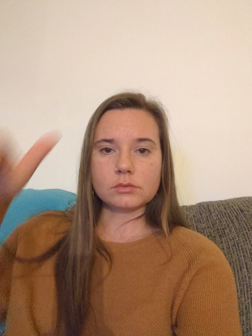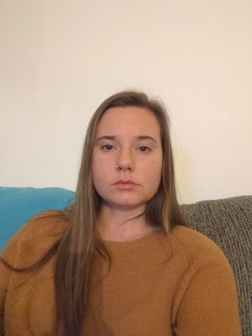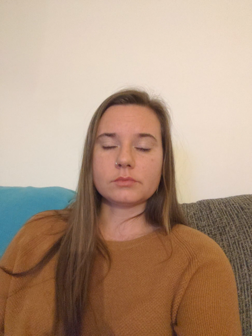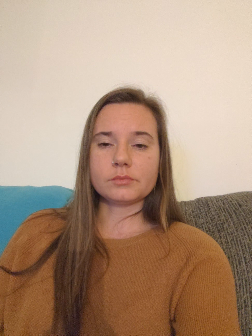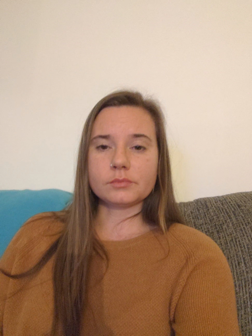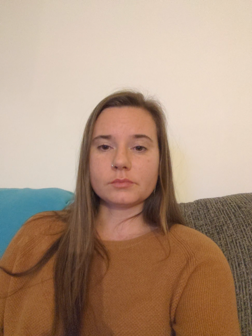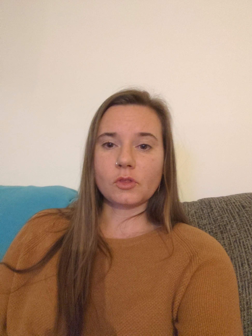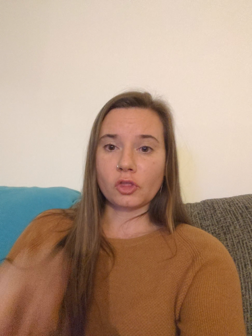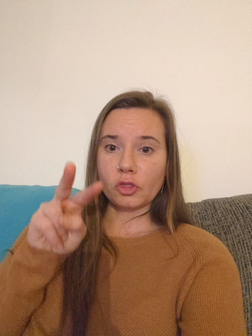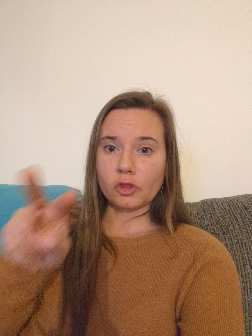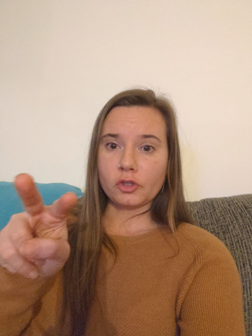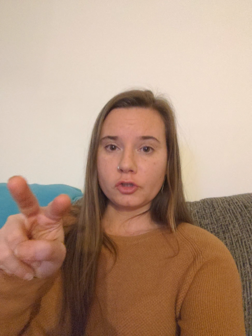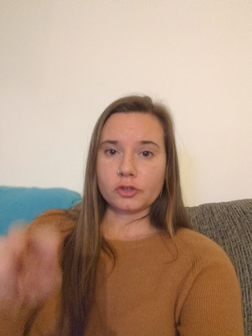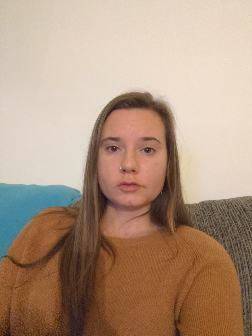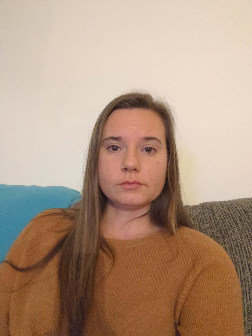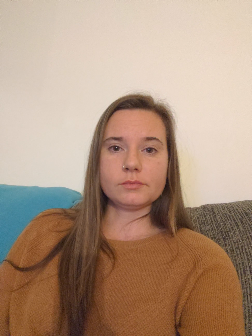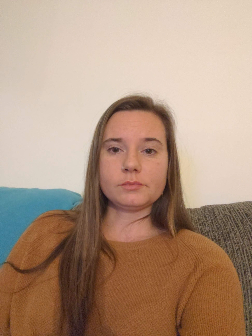look